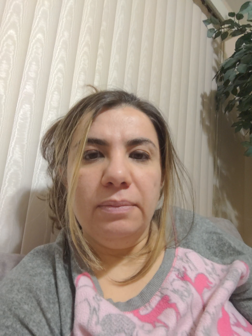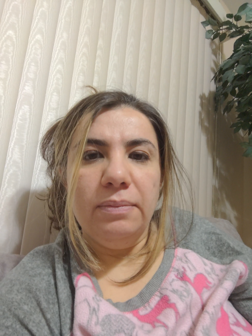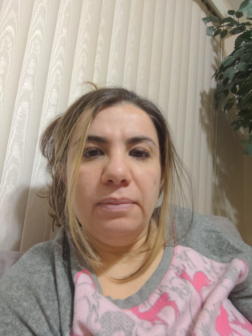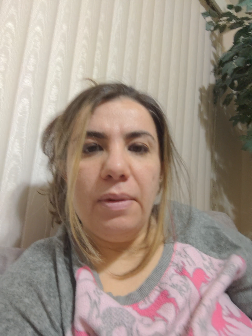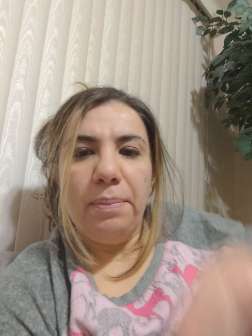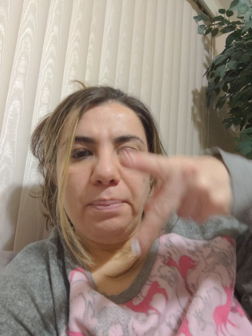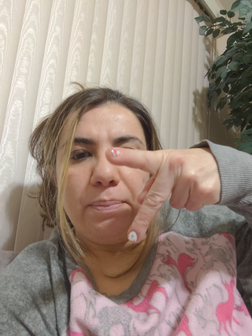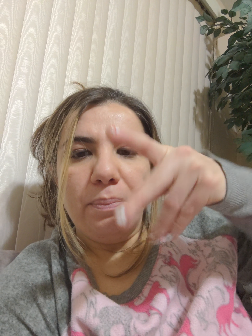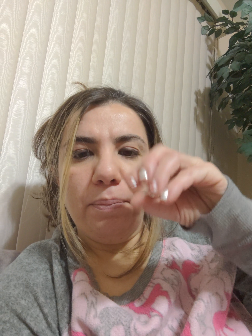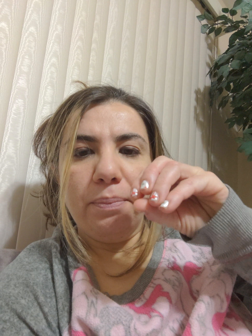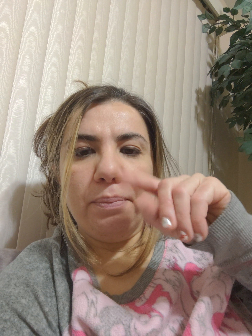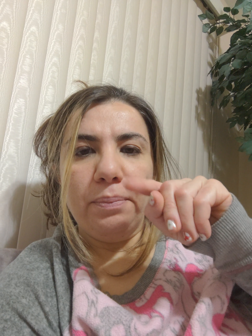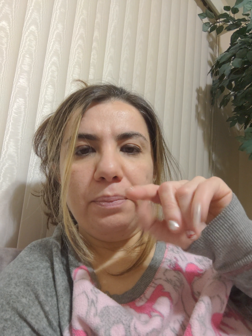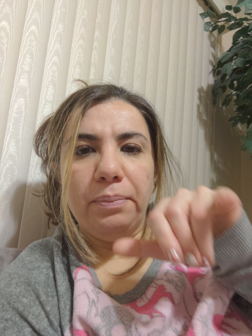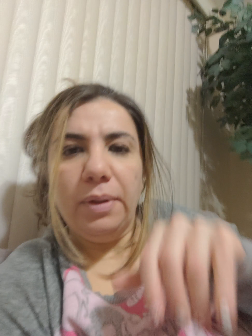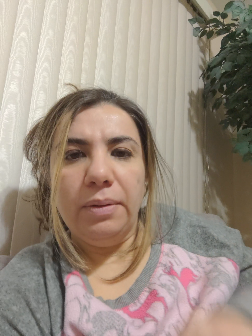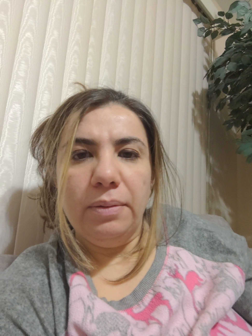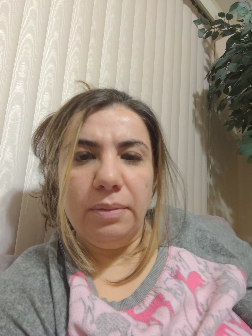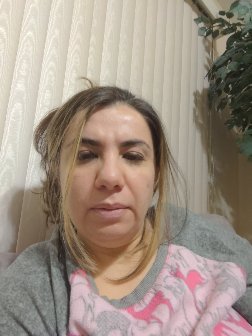potty